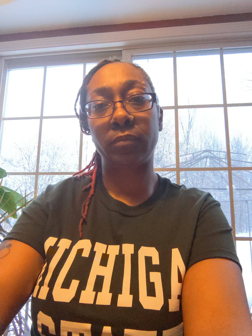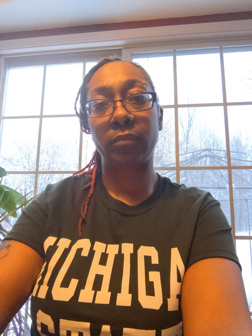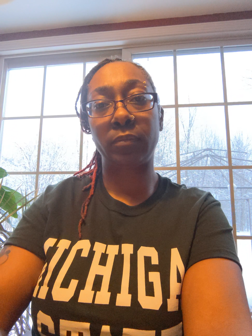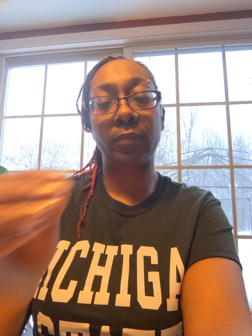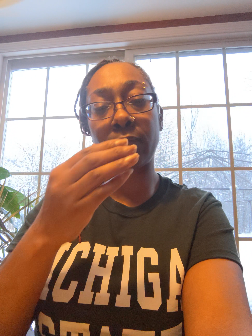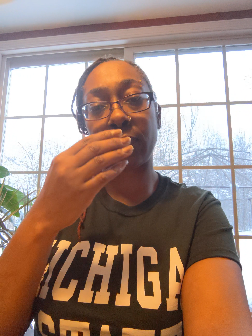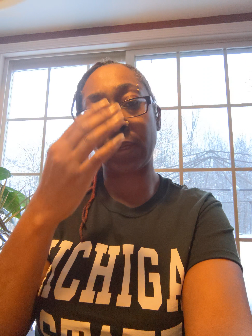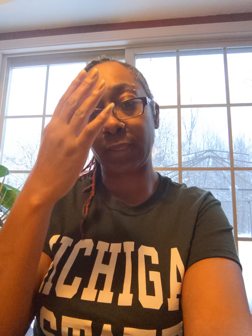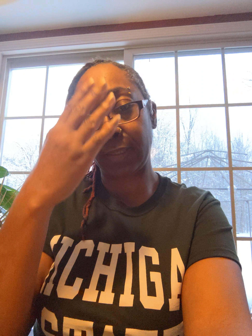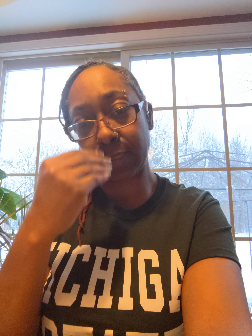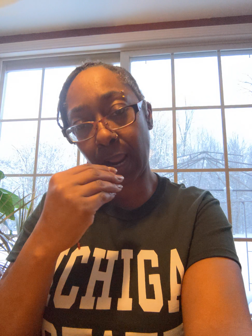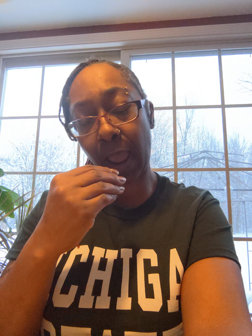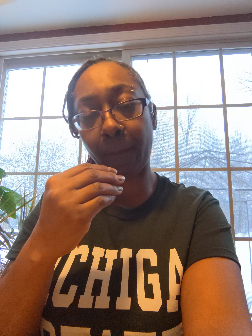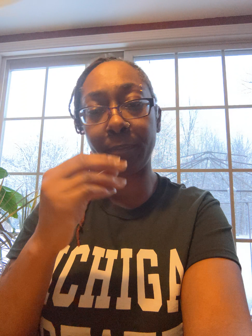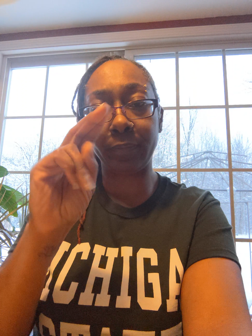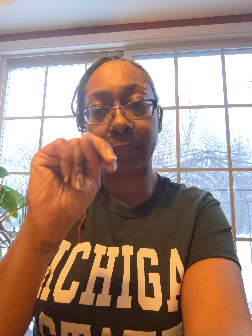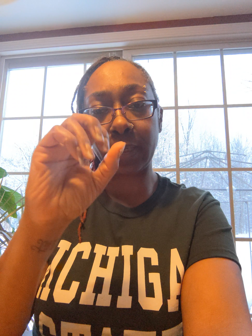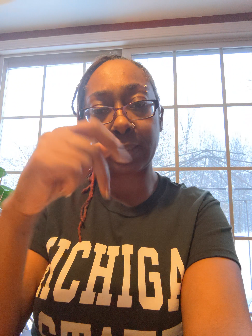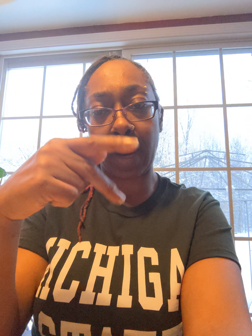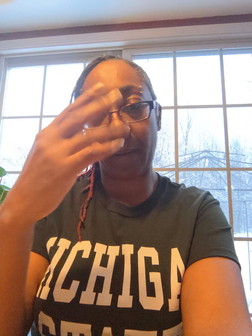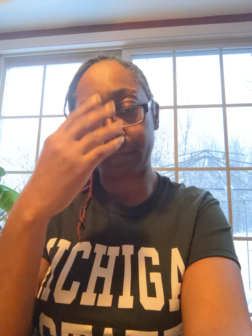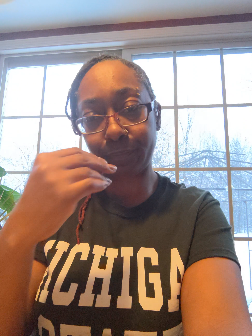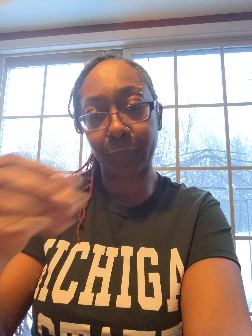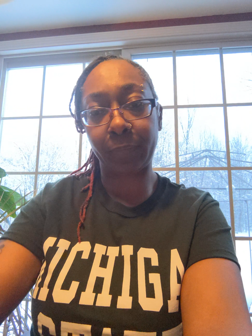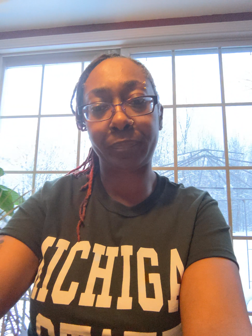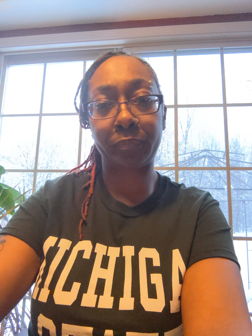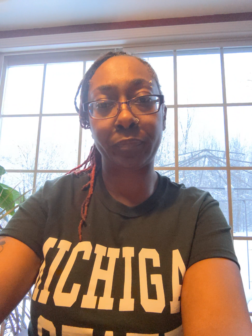nap